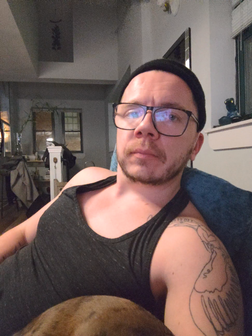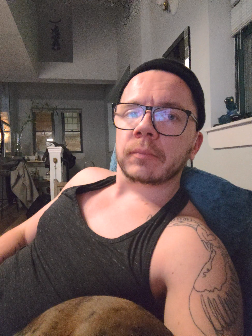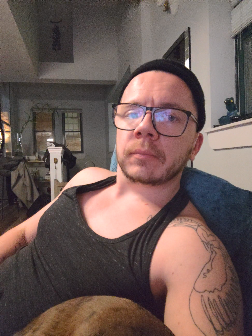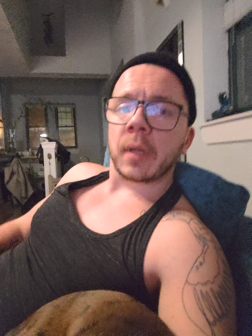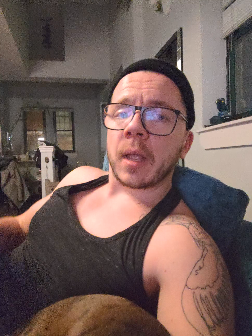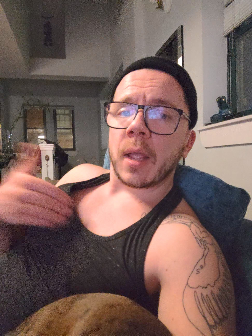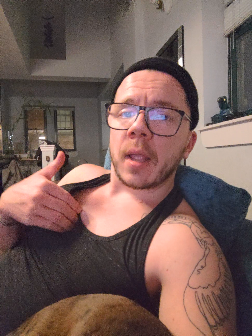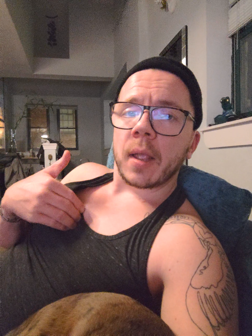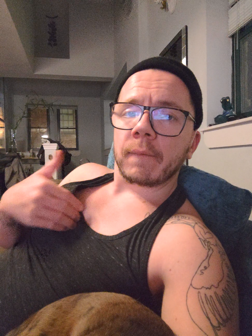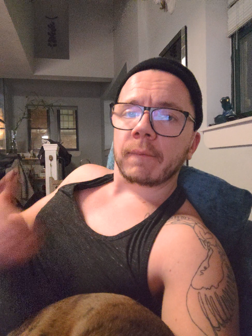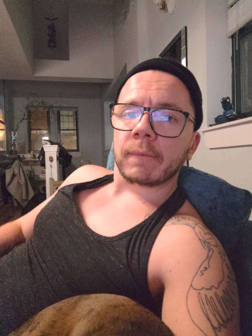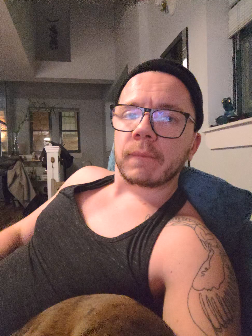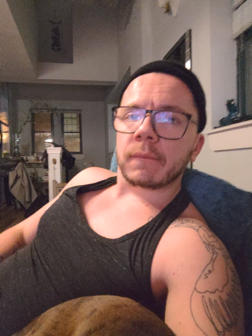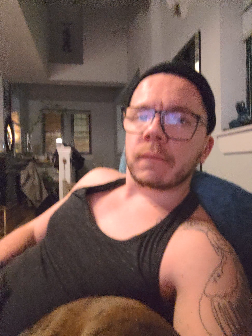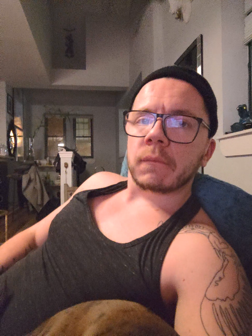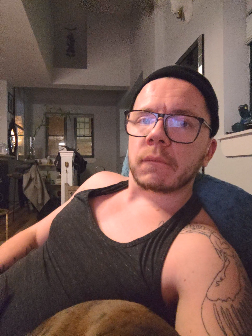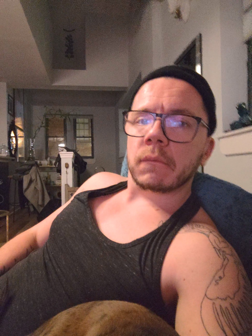have